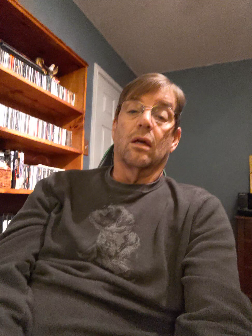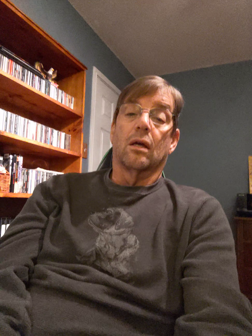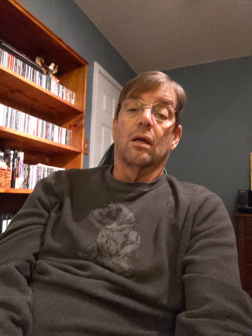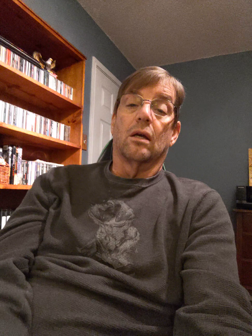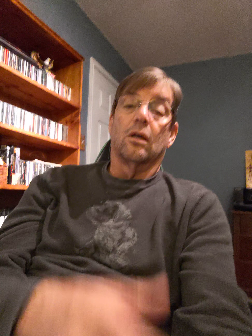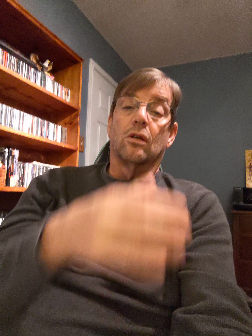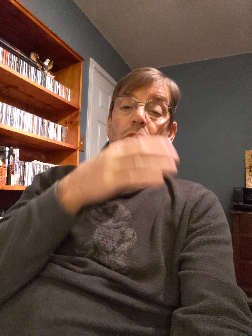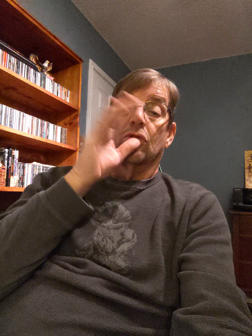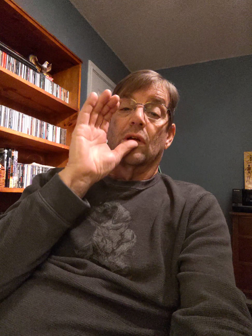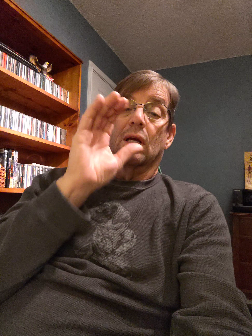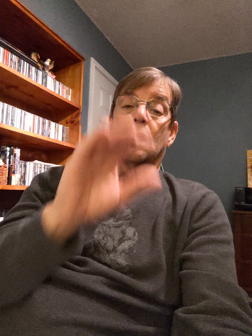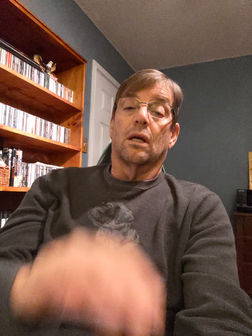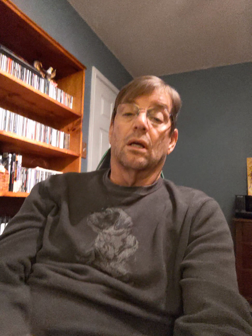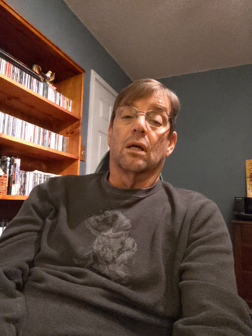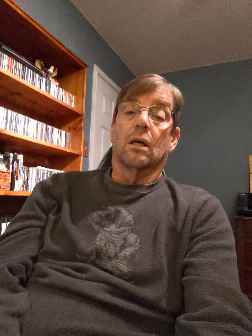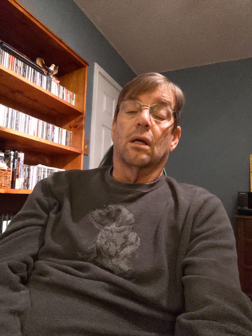drink